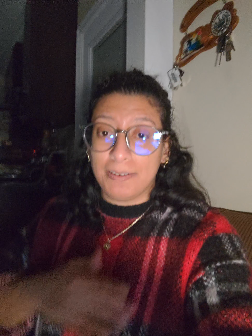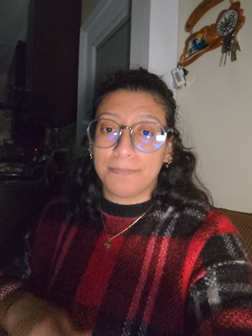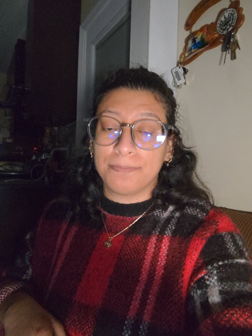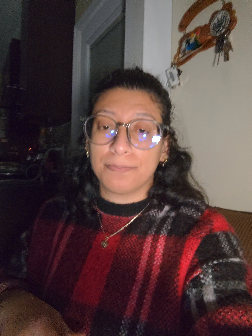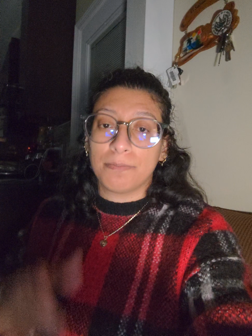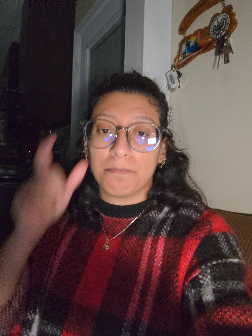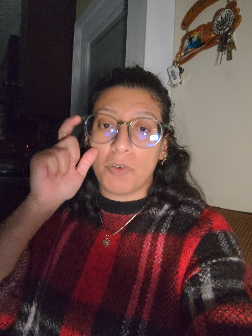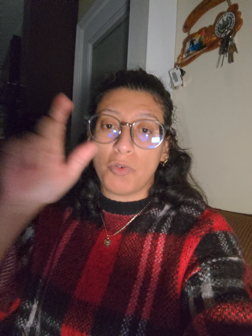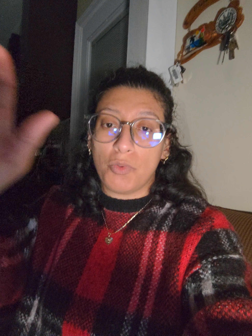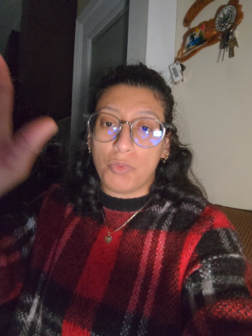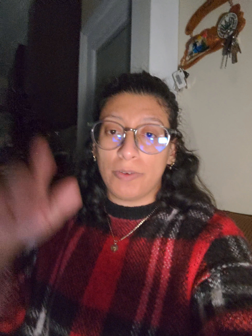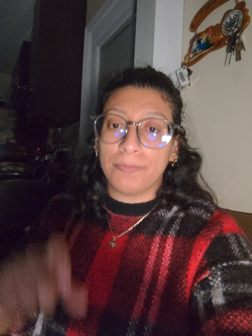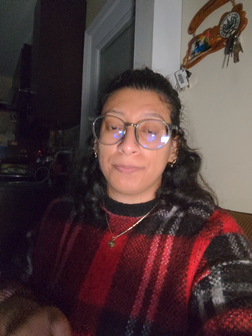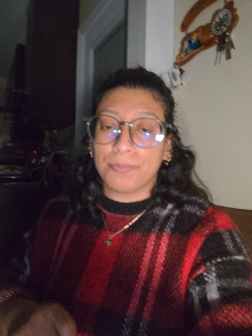moon